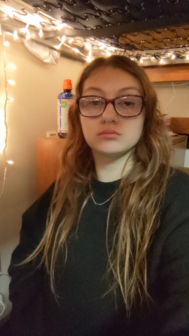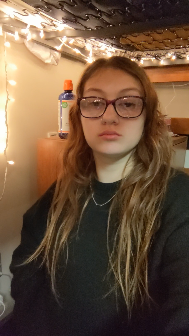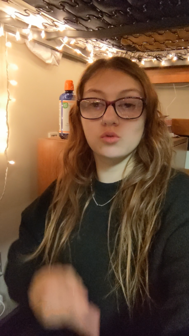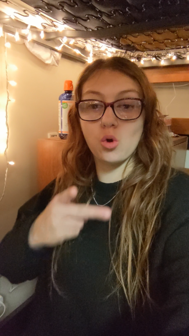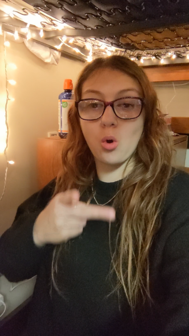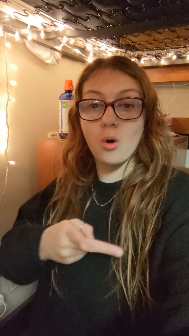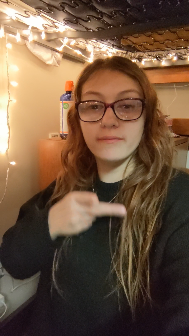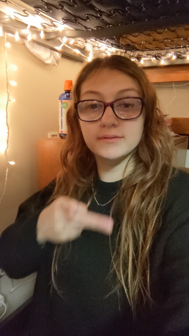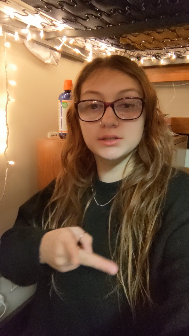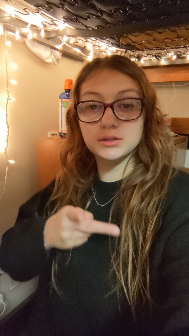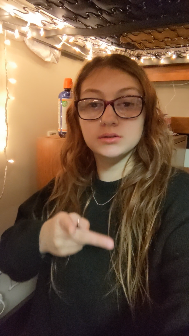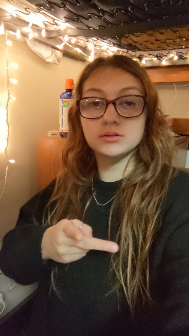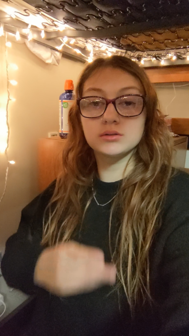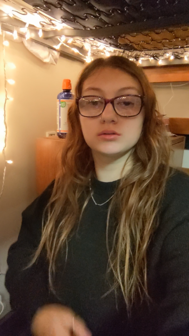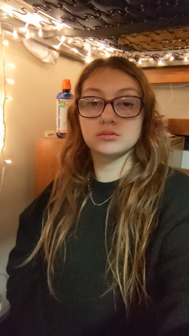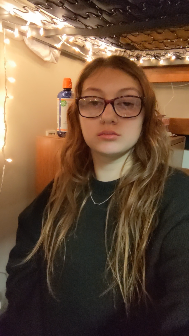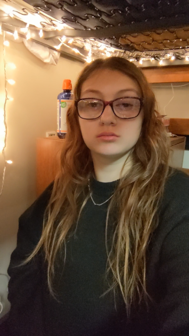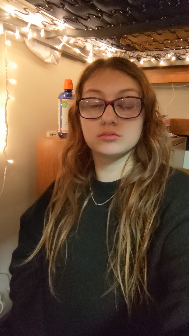careful